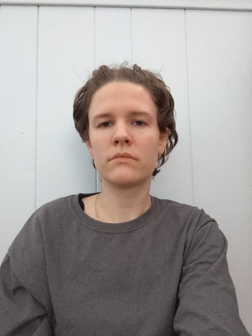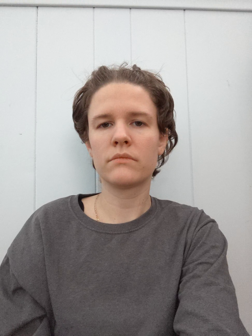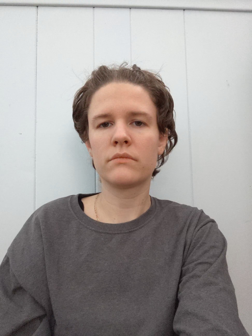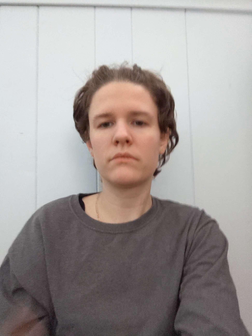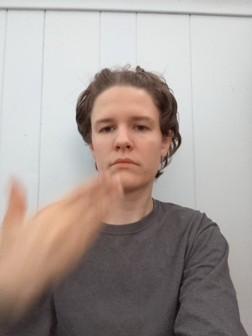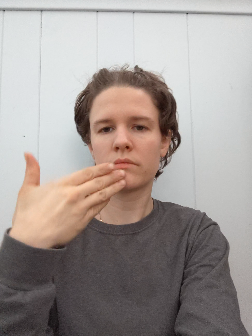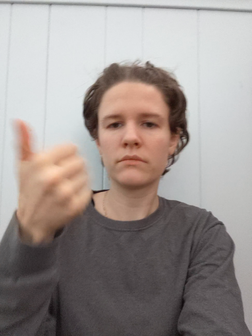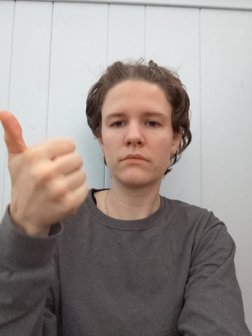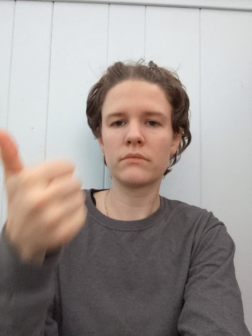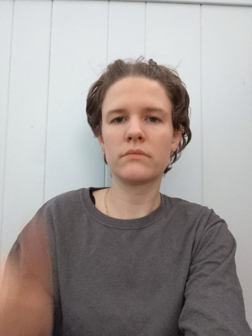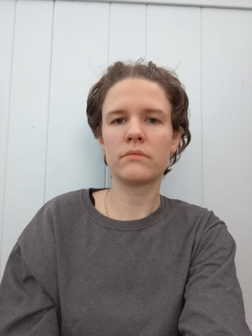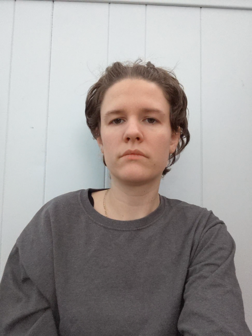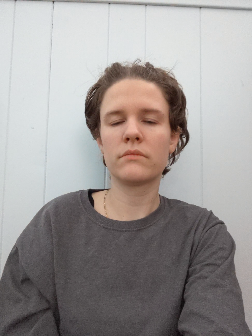better